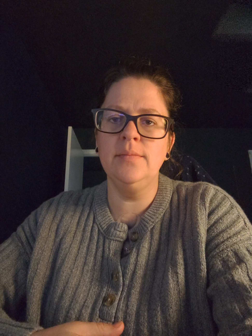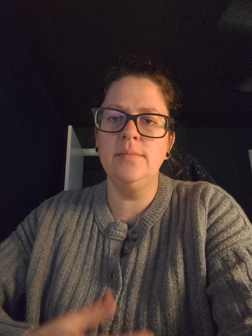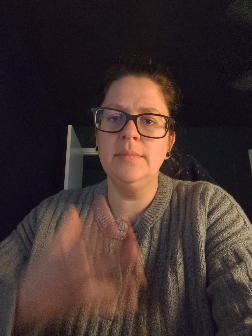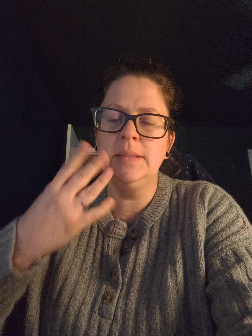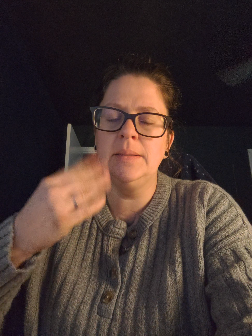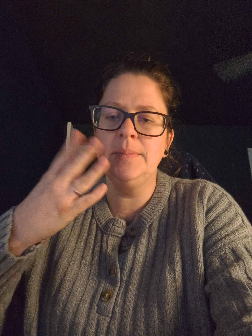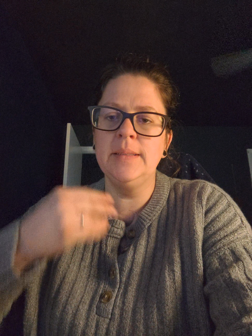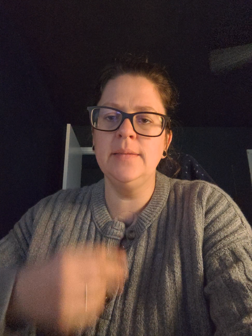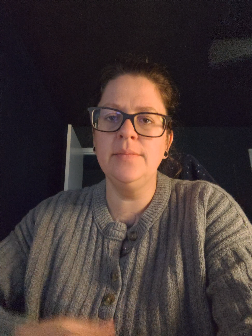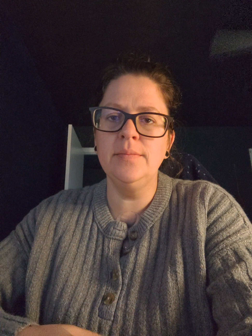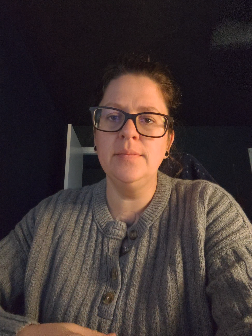sleepy